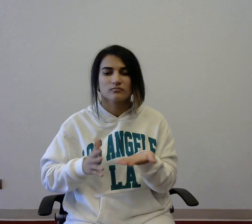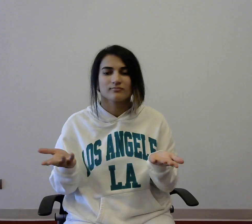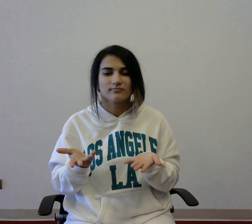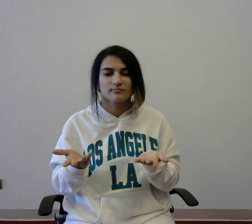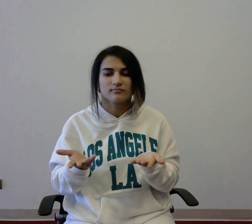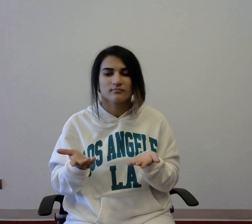hansı